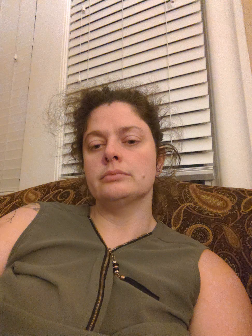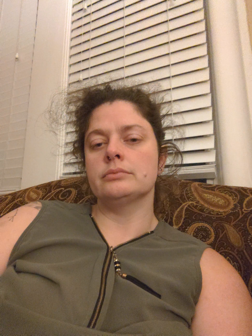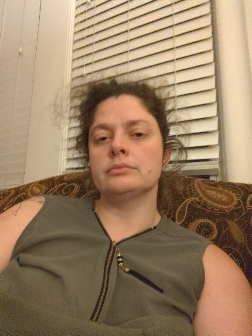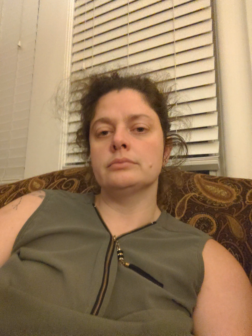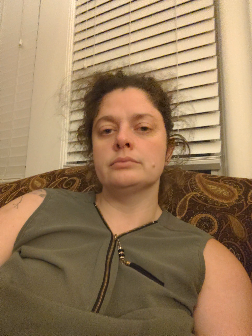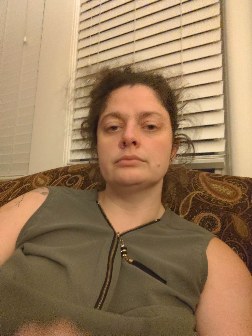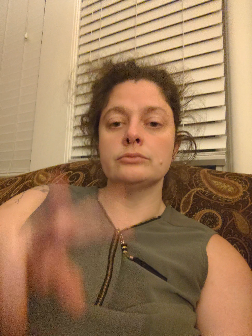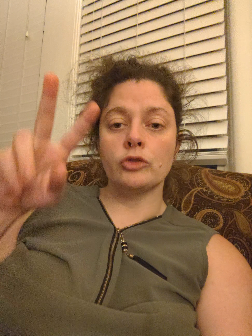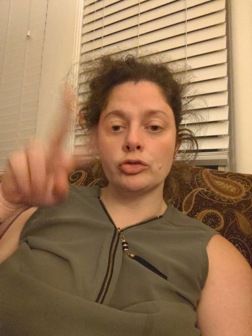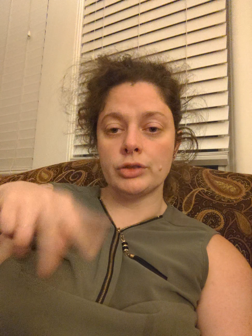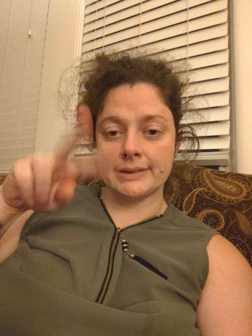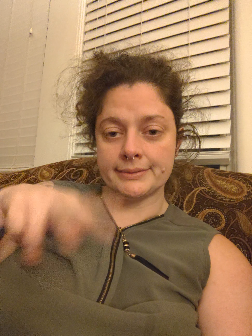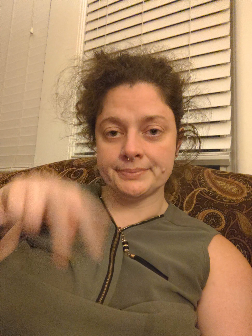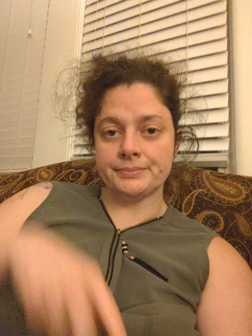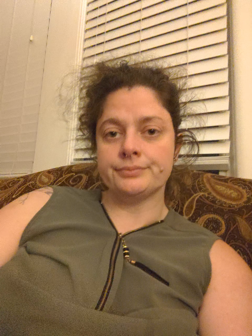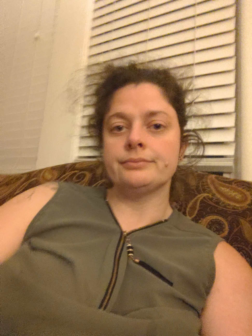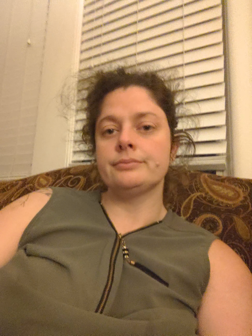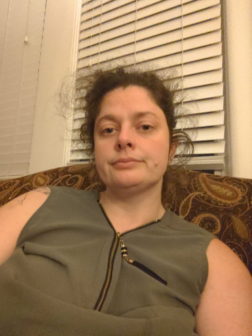read